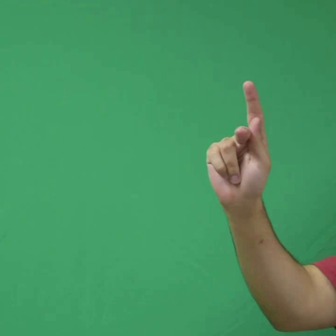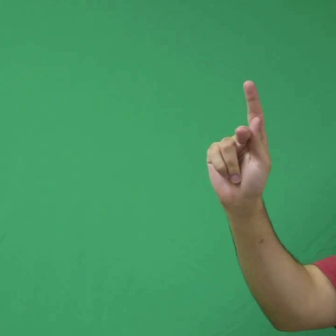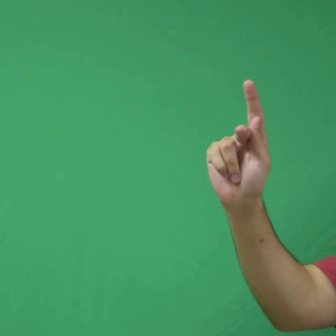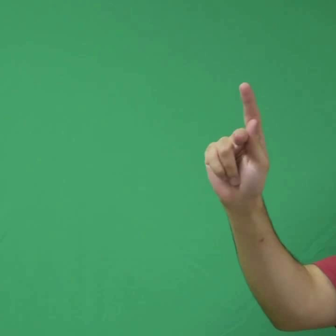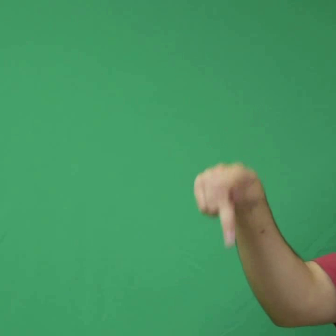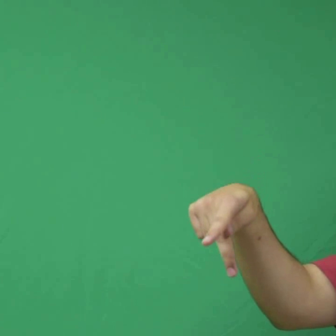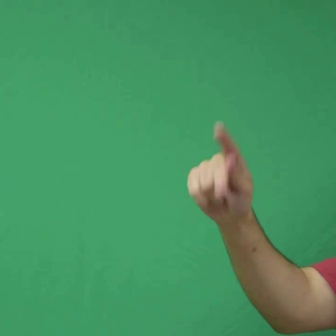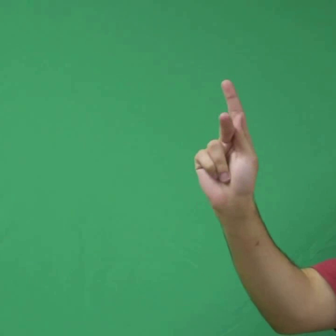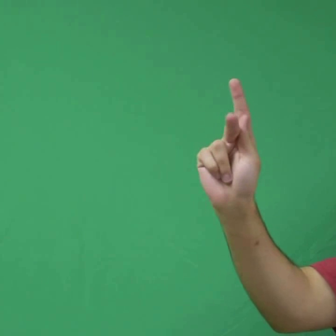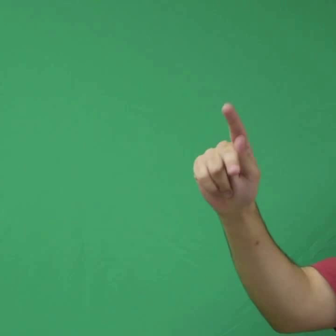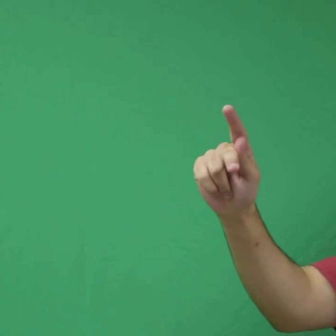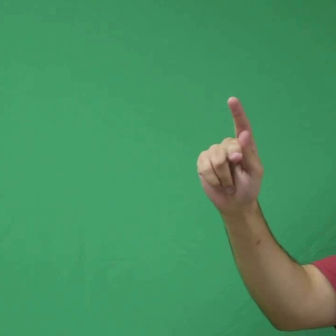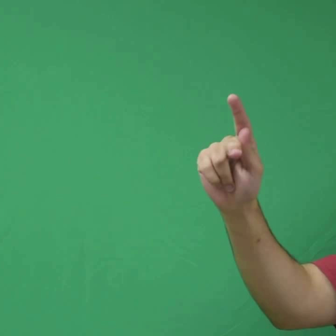K